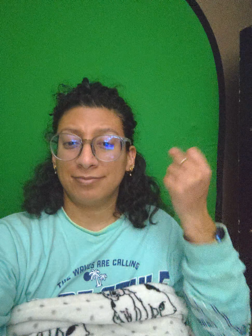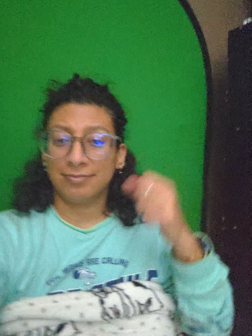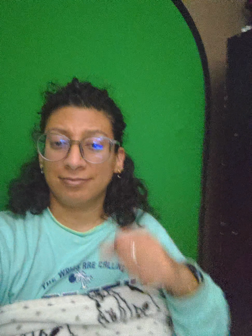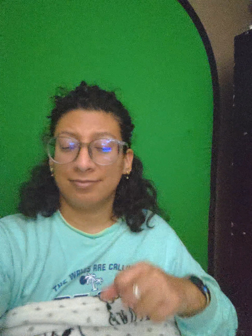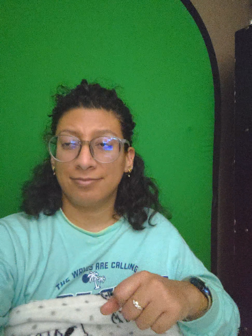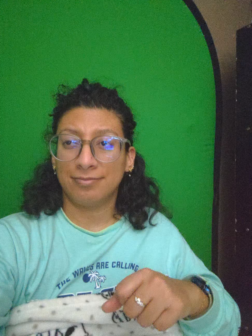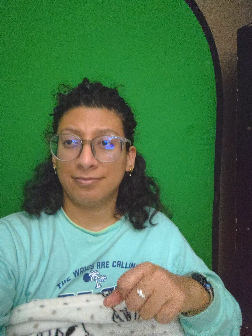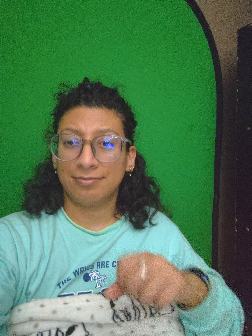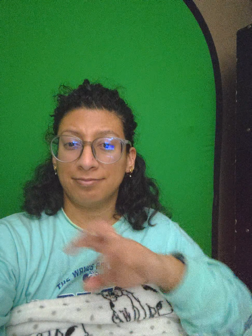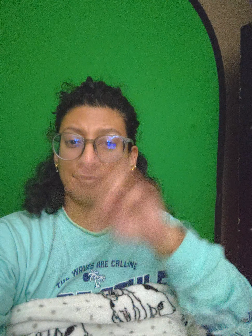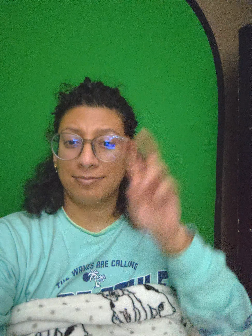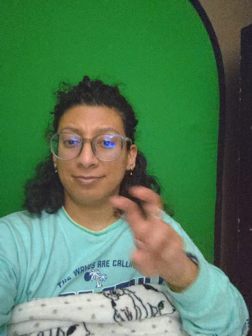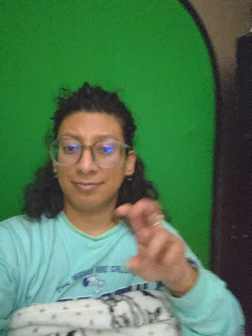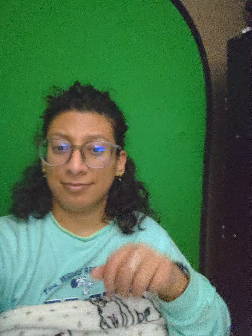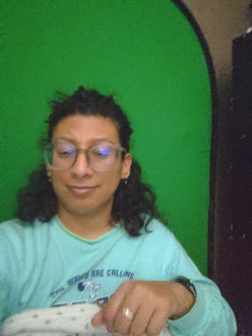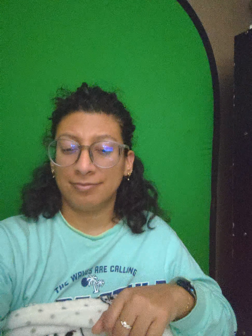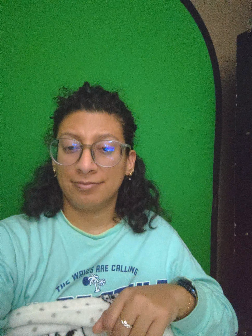pizza